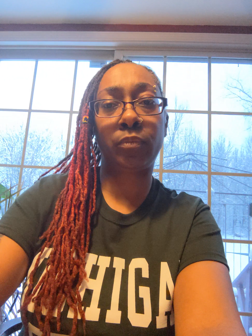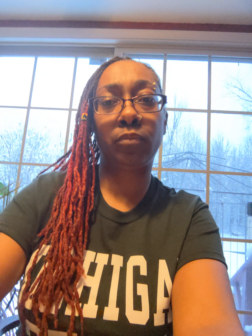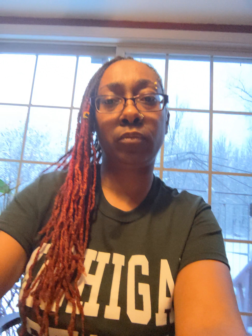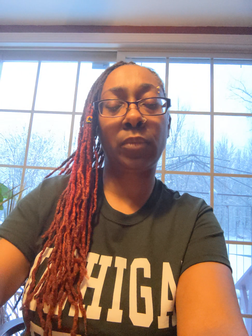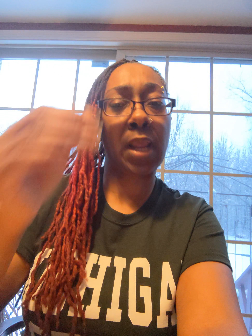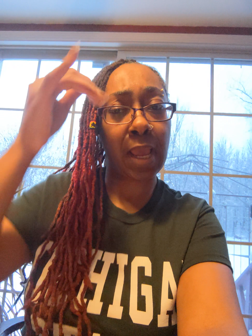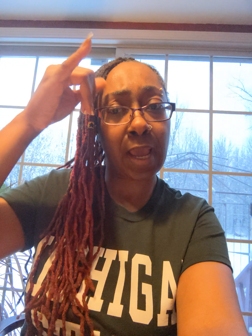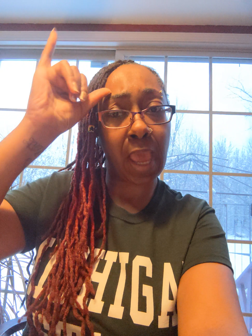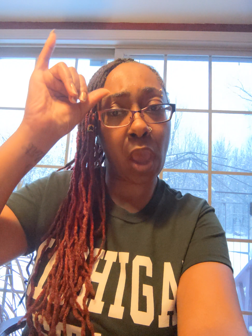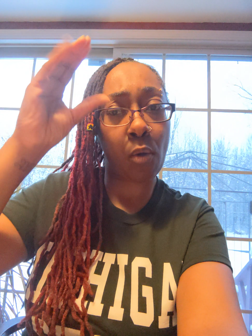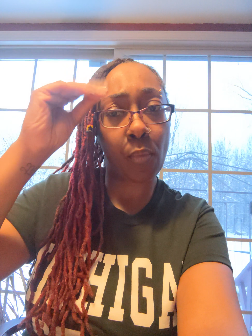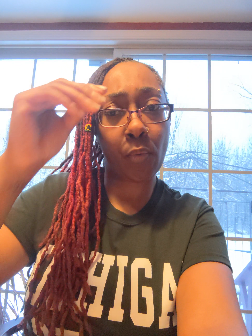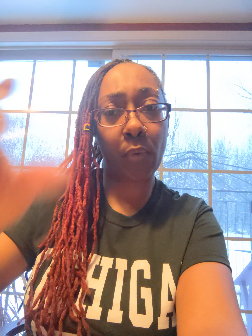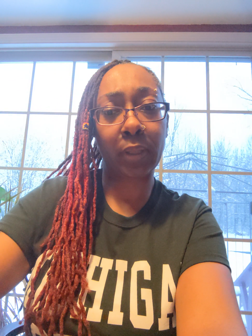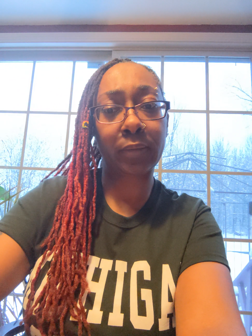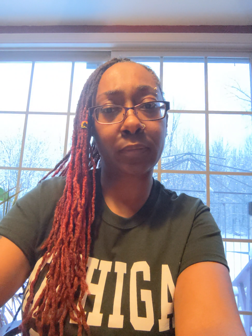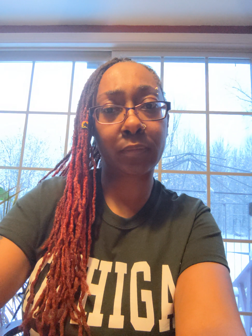cowboy